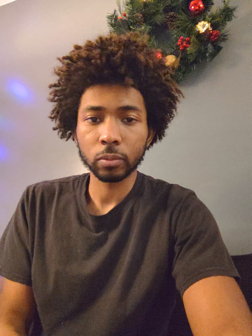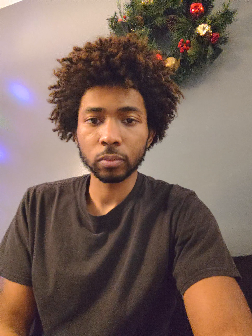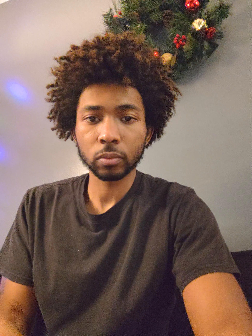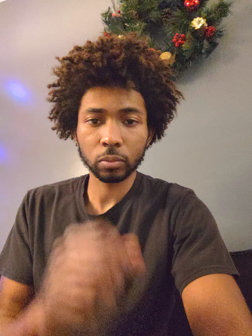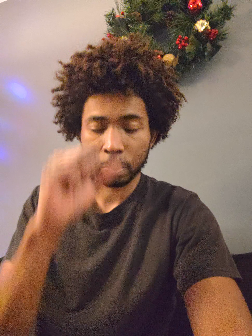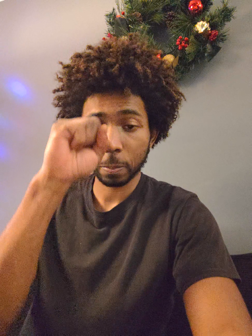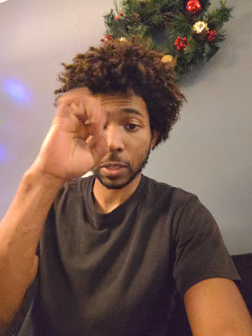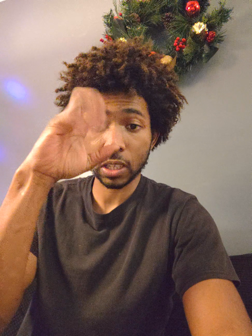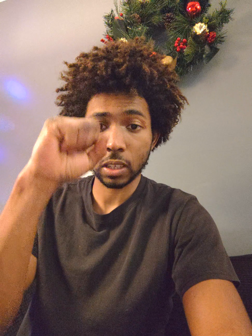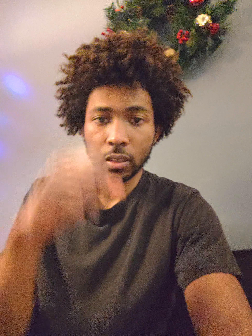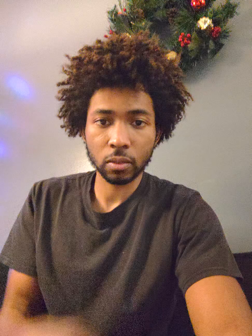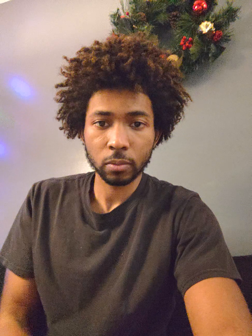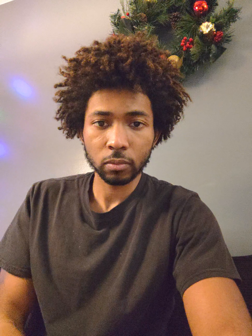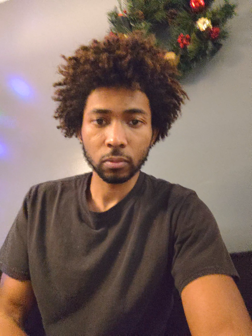awake